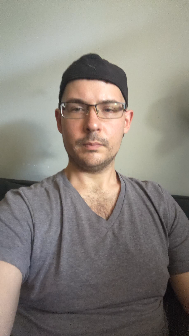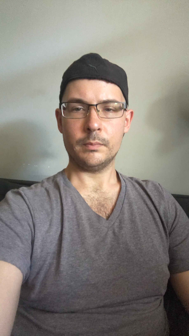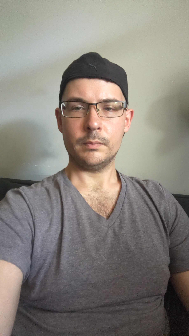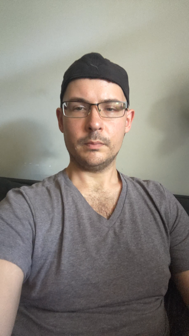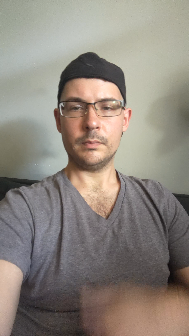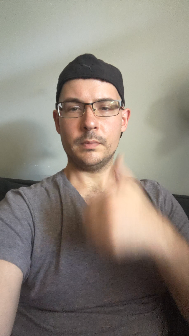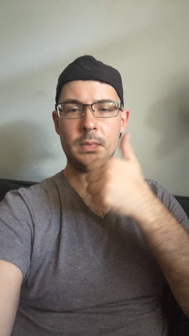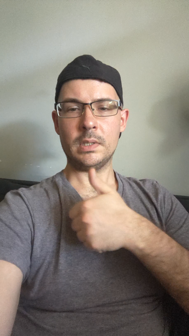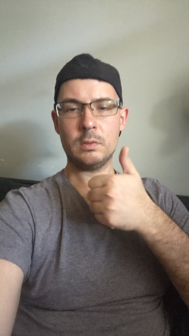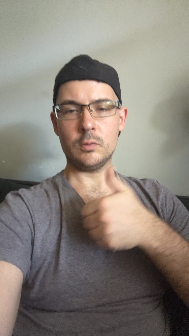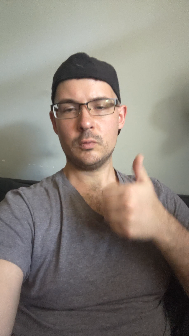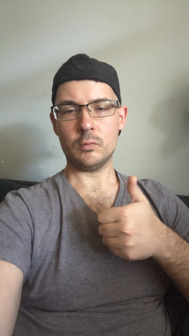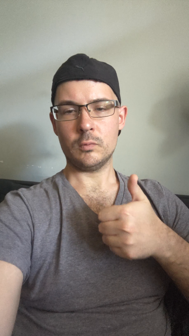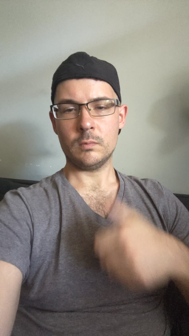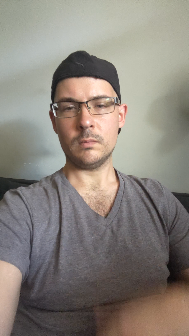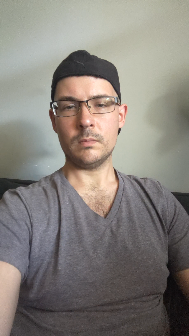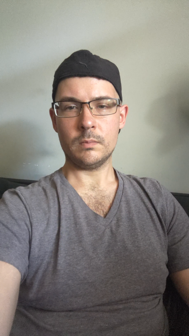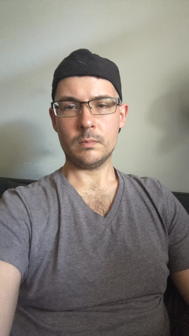each